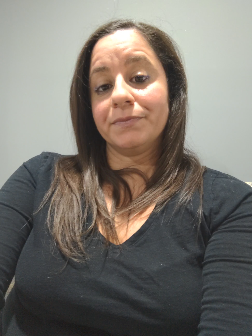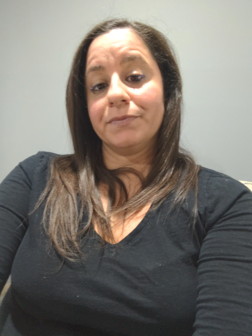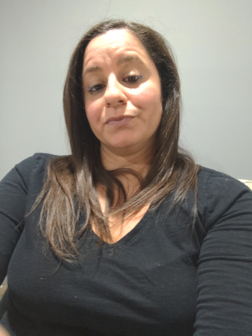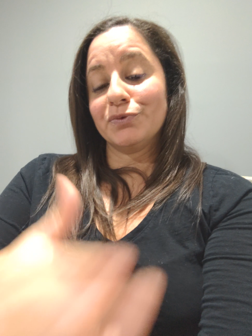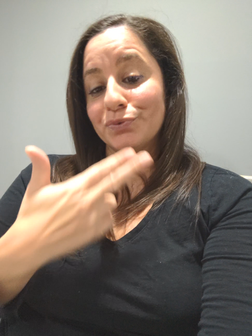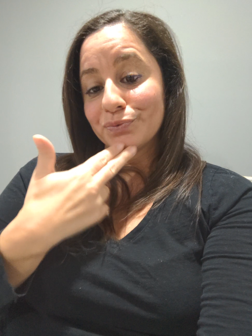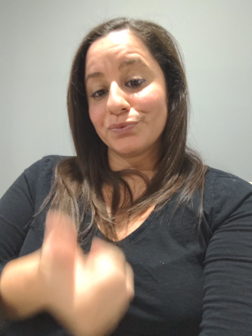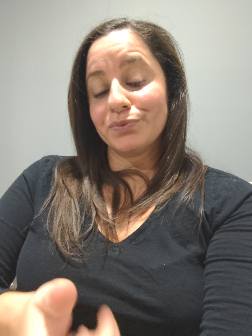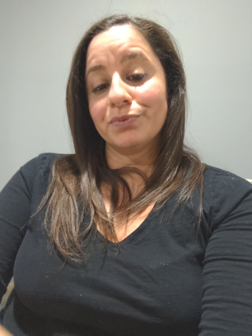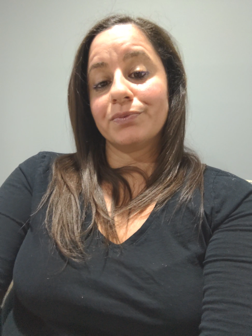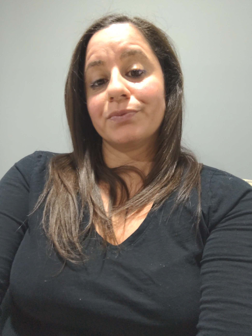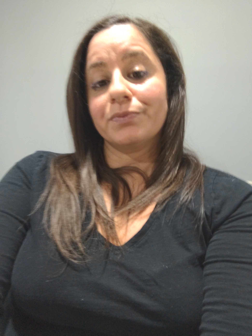cute